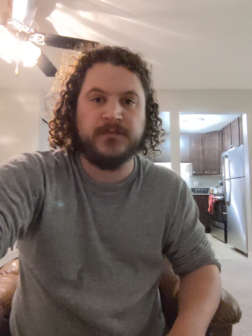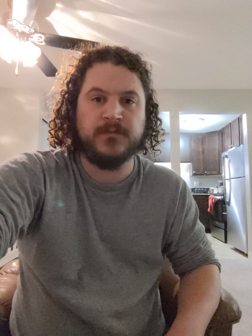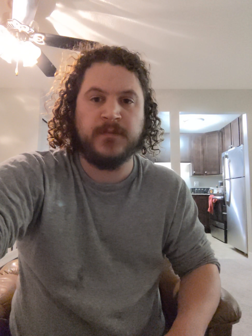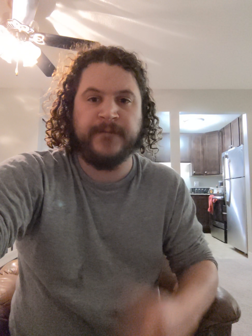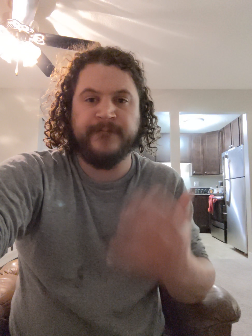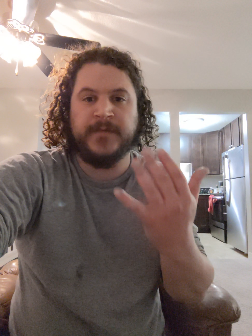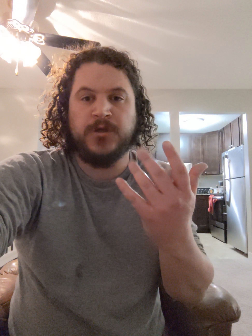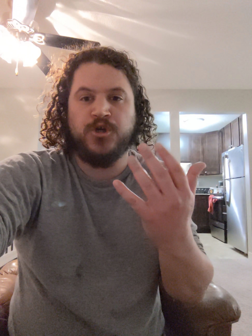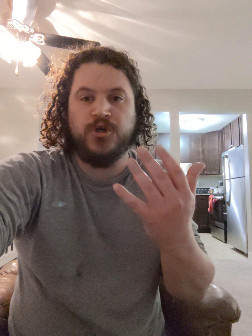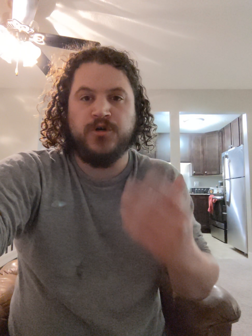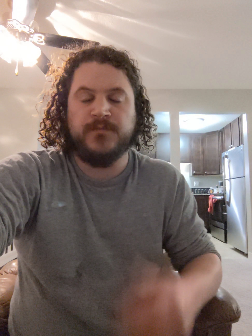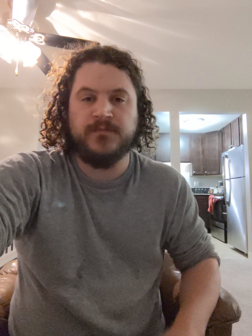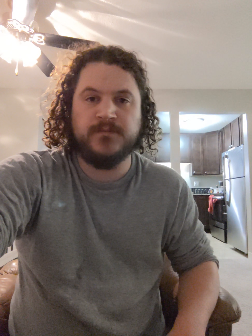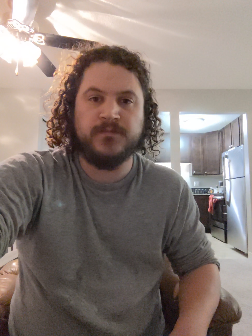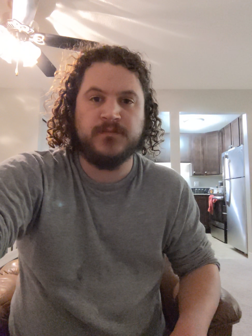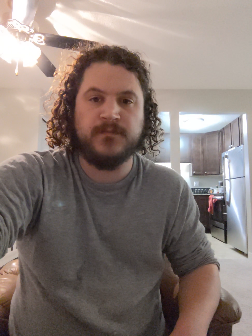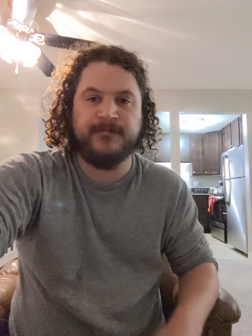finger